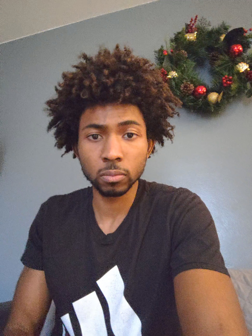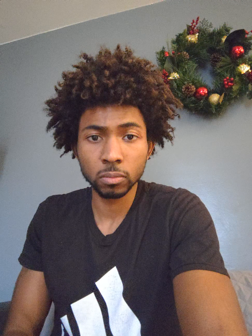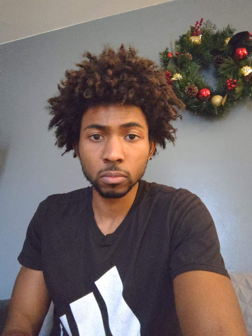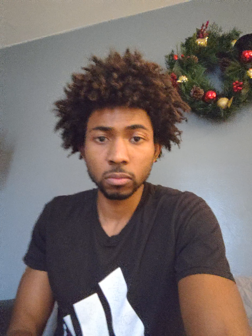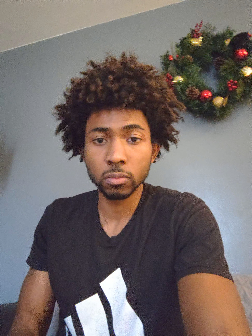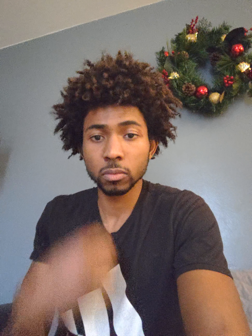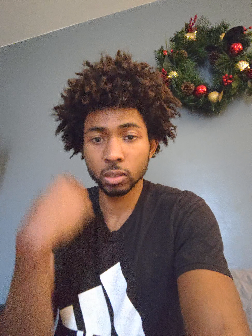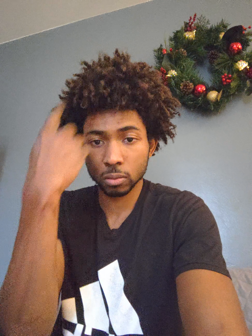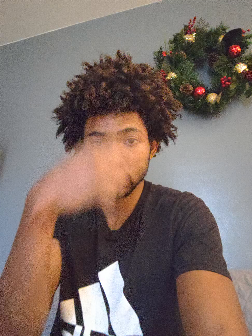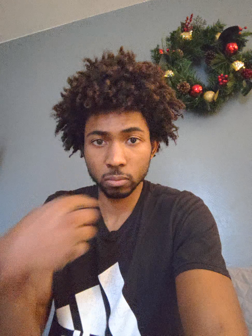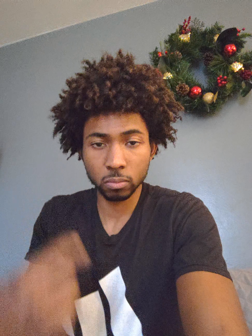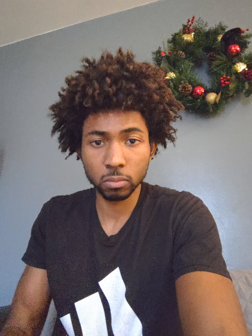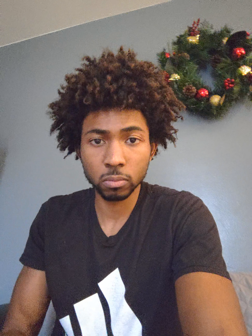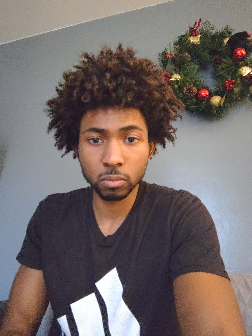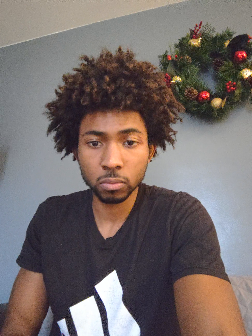face